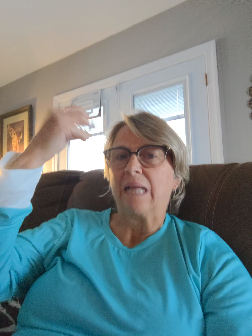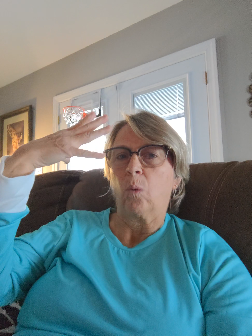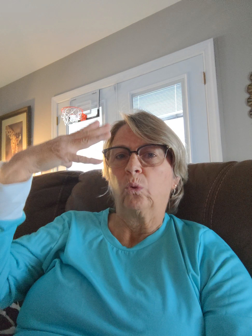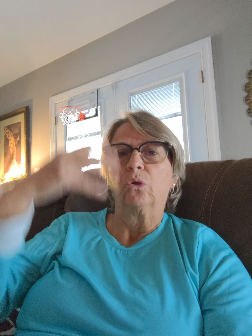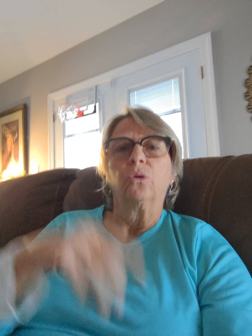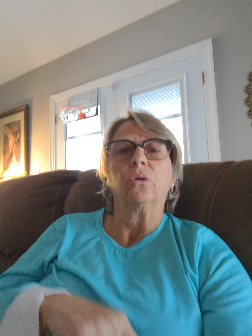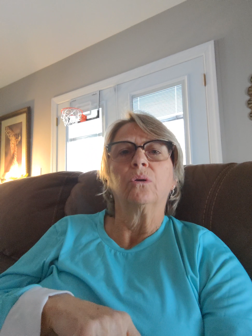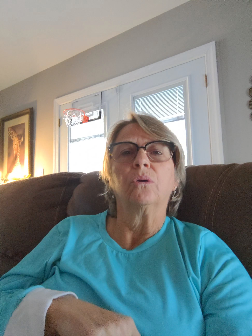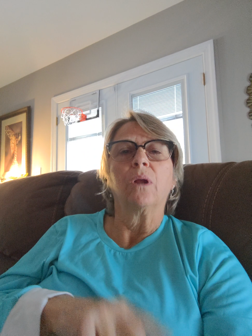shower